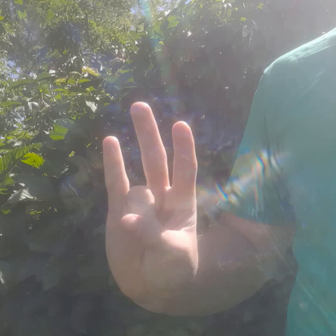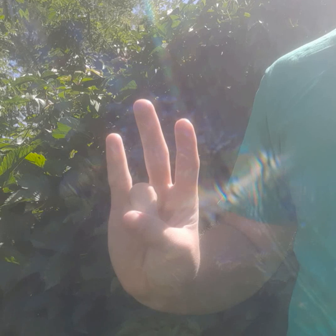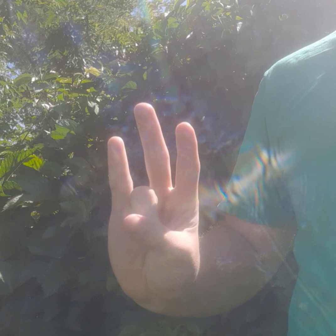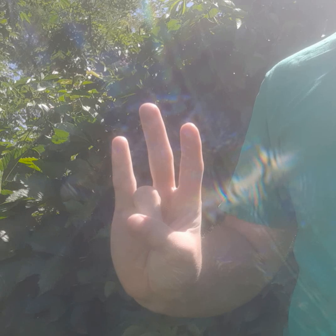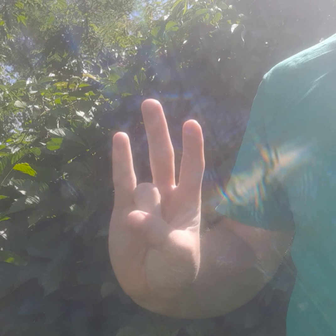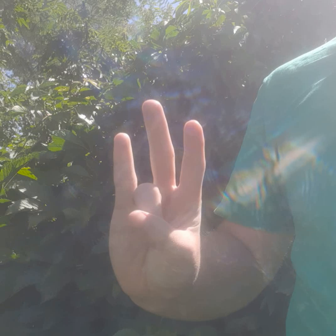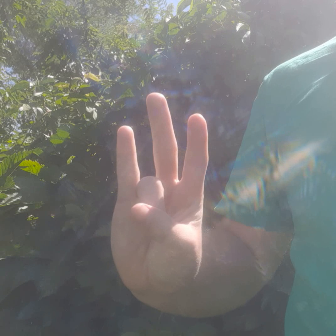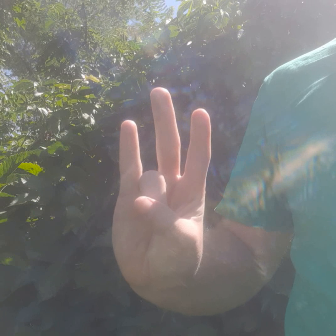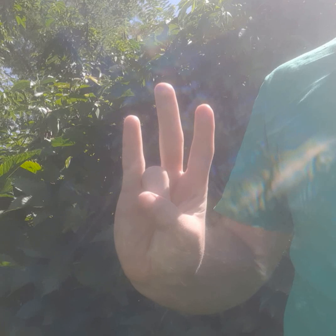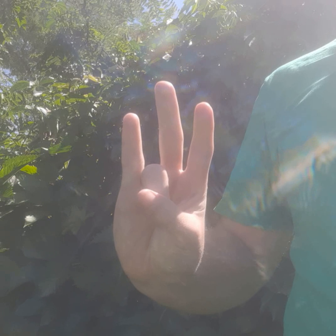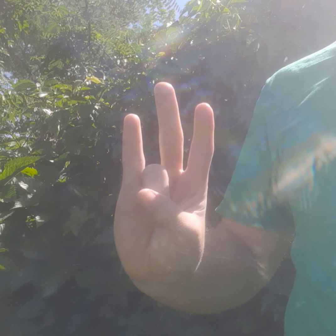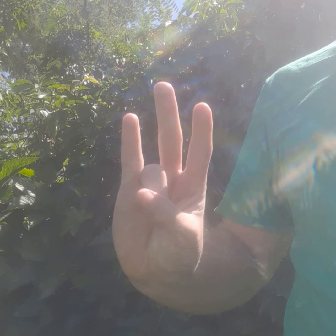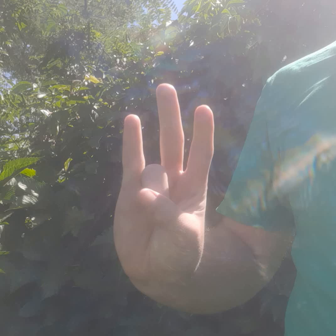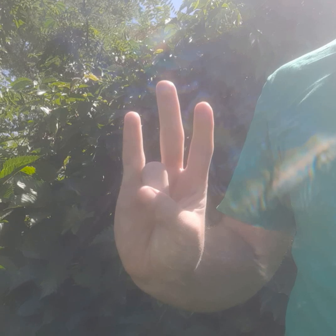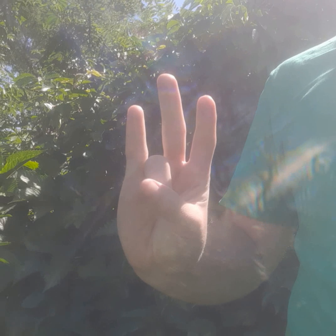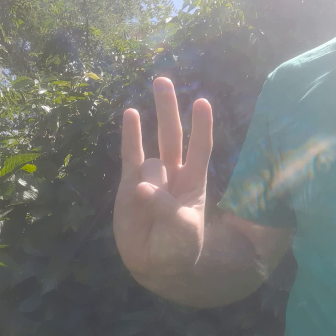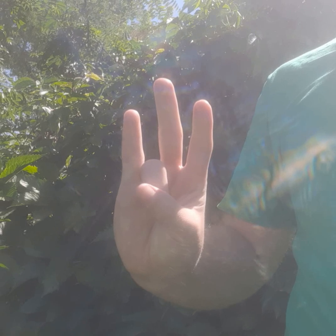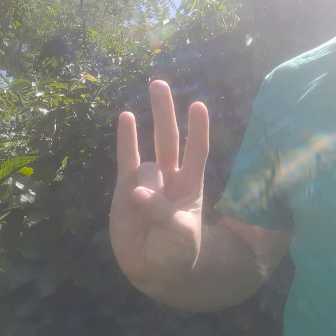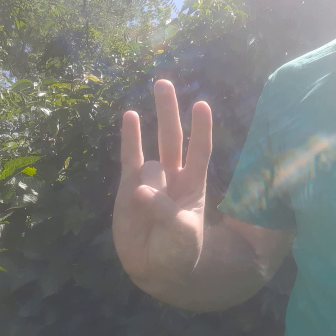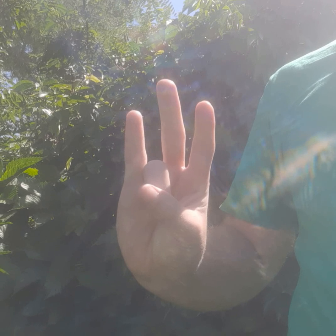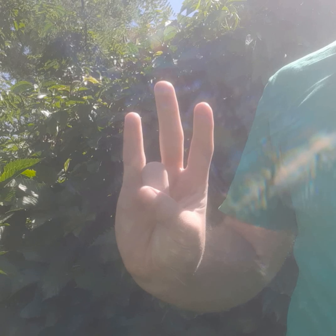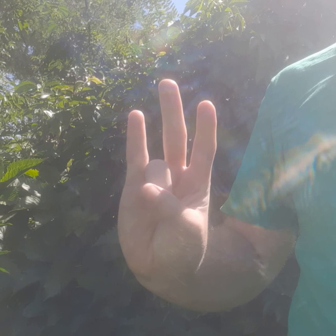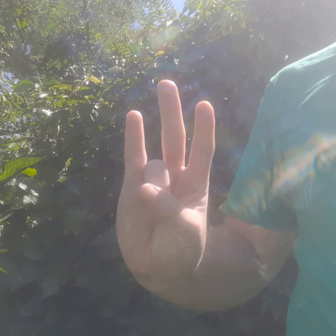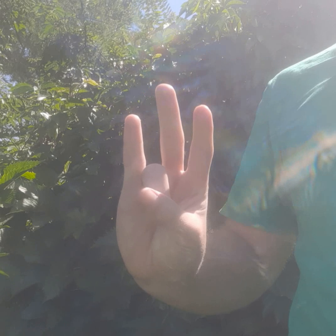Н